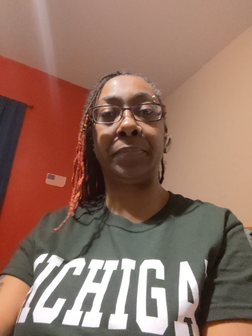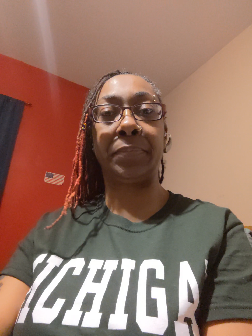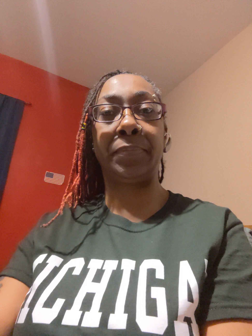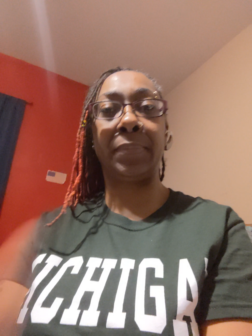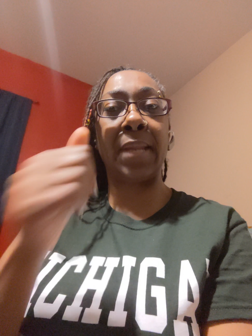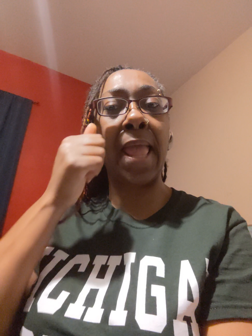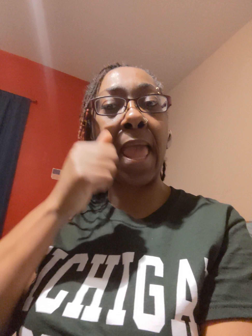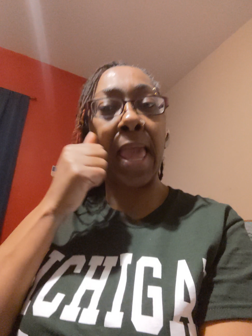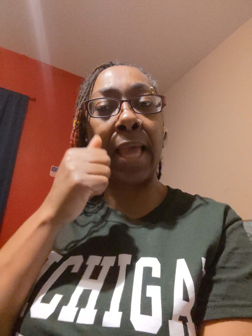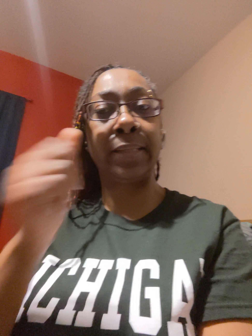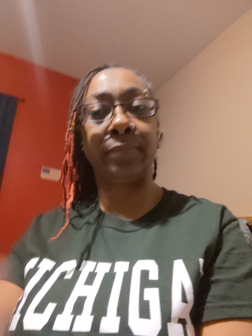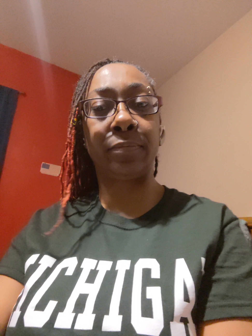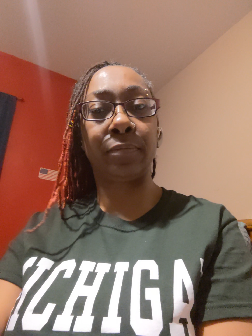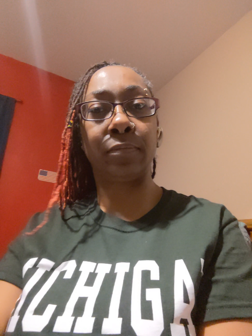aunt